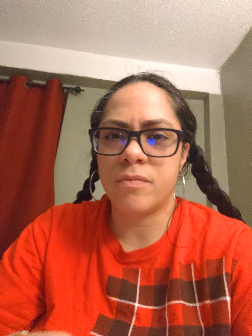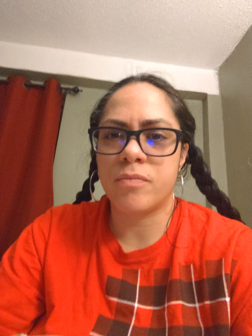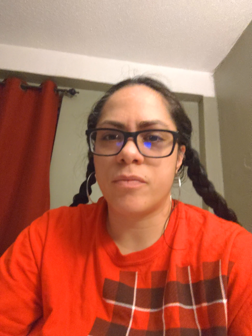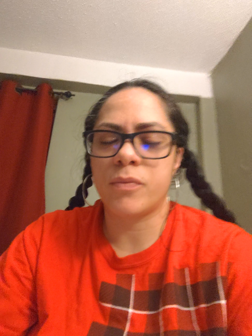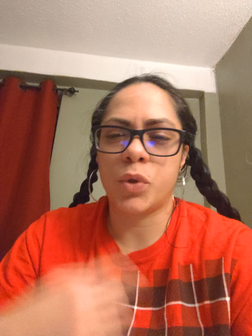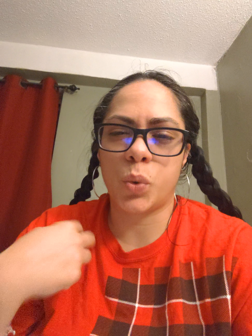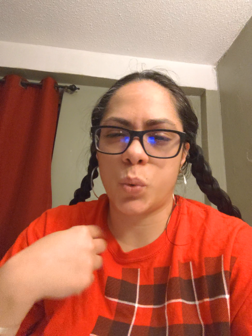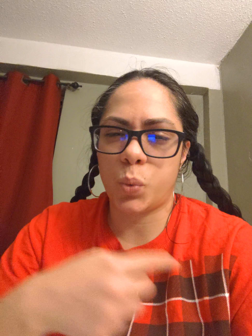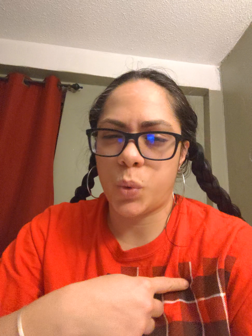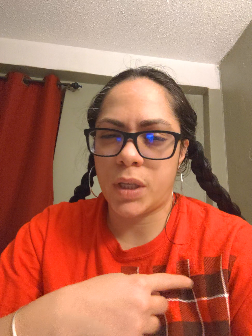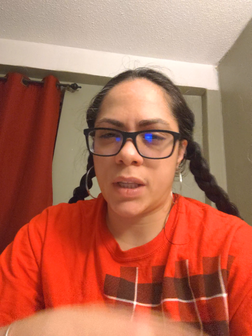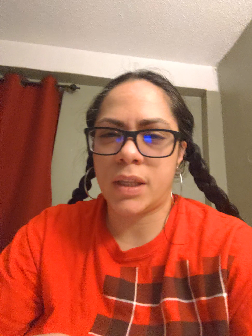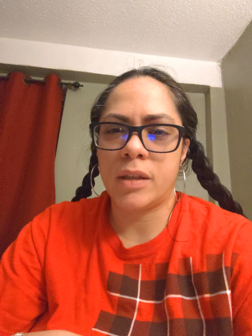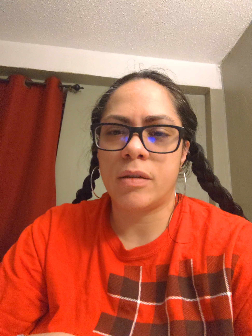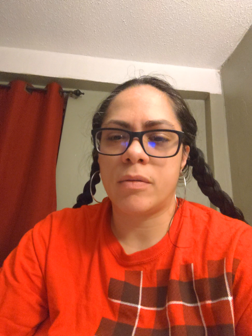we